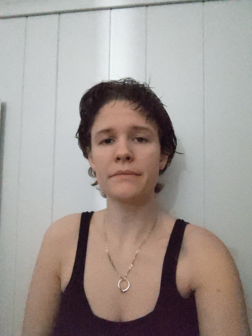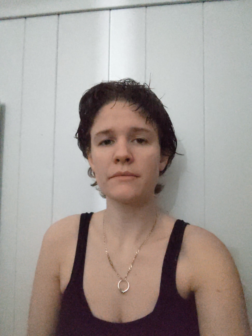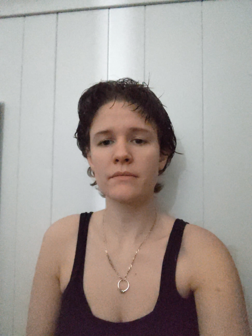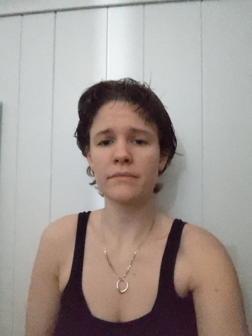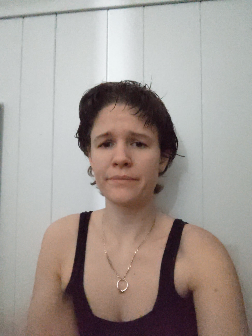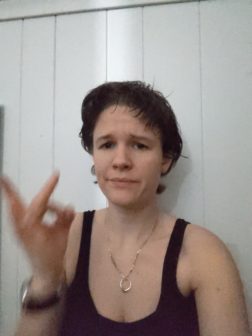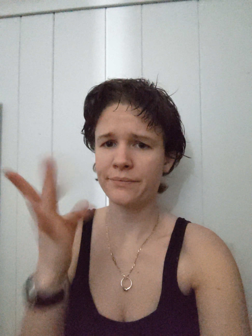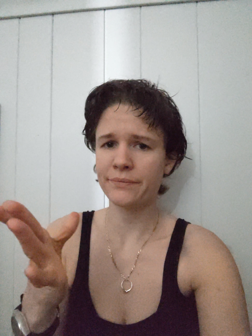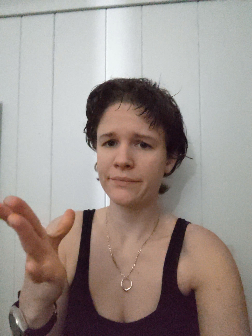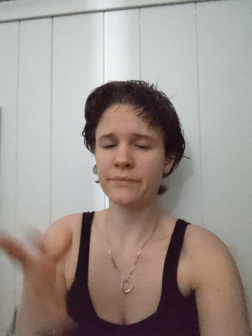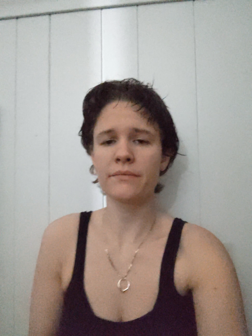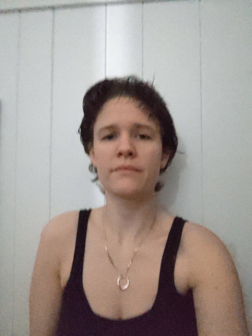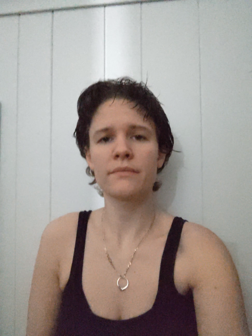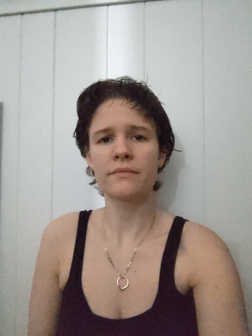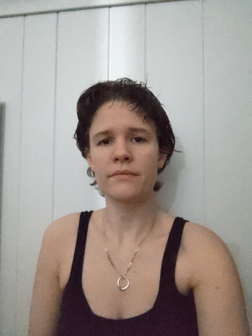hate